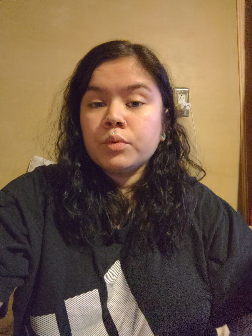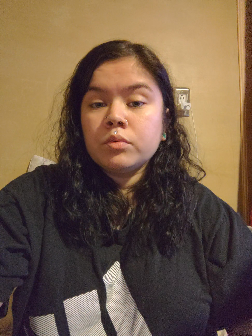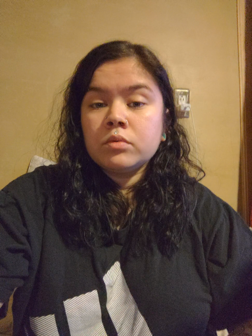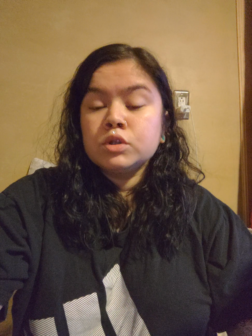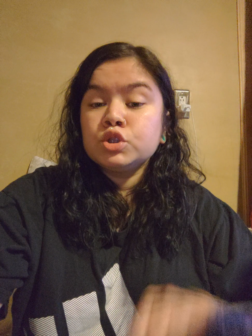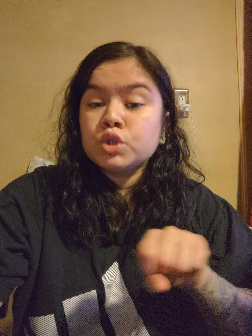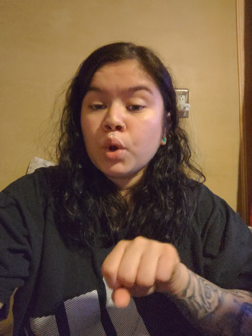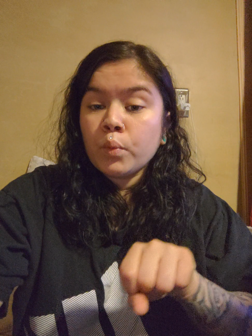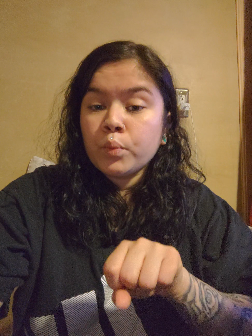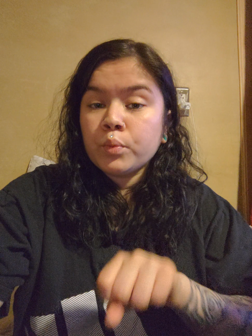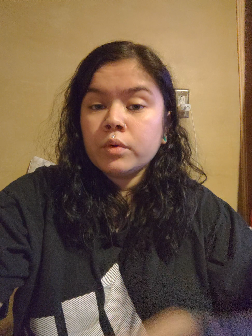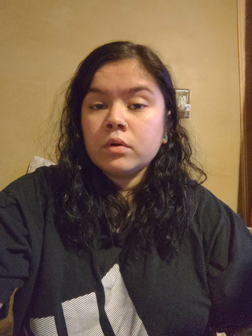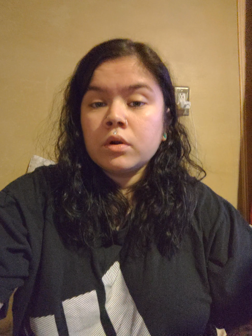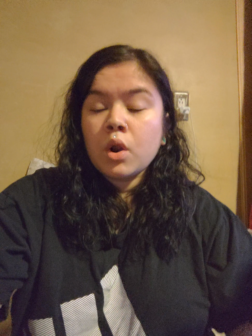shoe